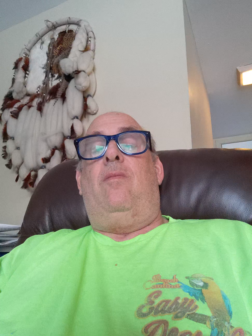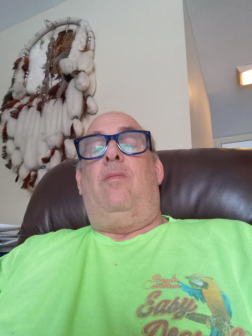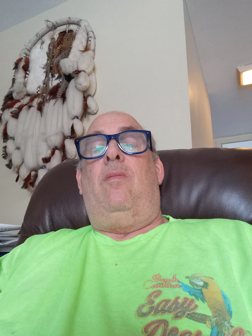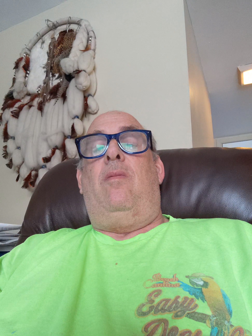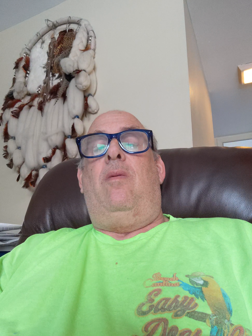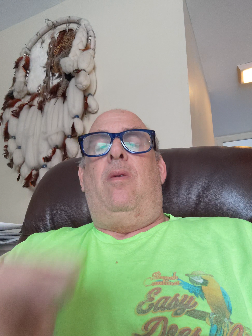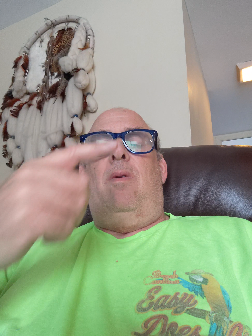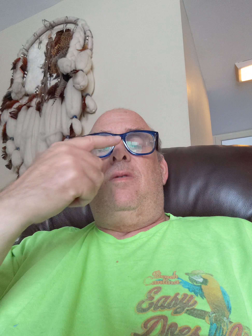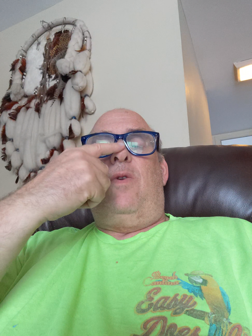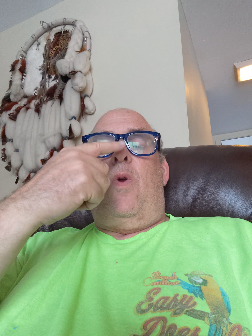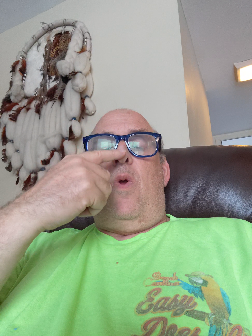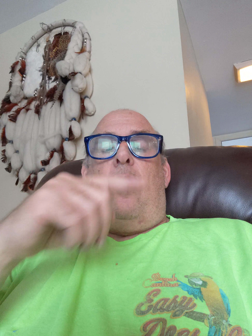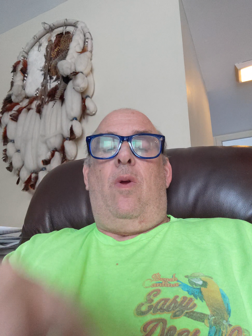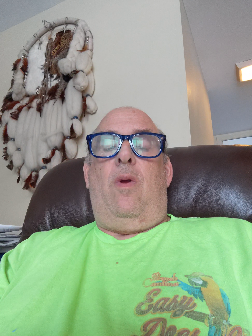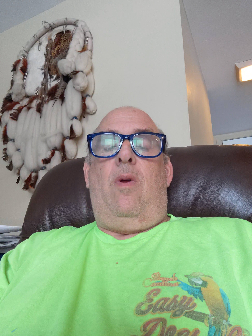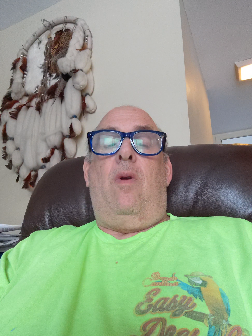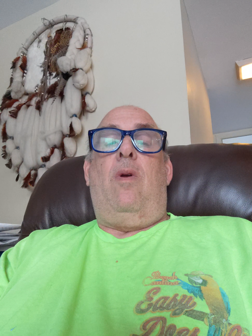nose